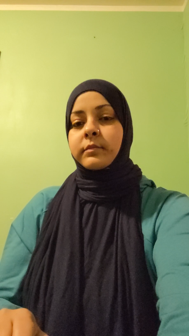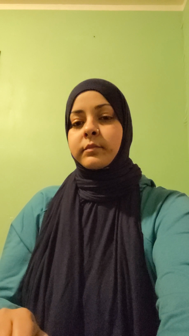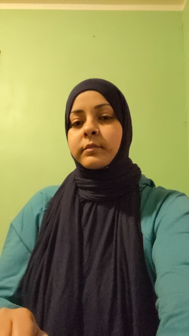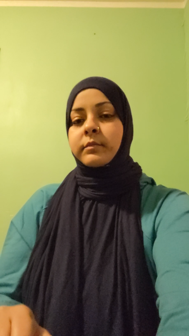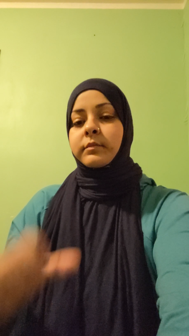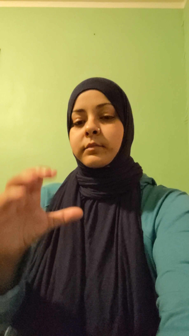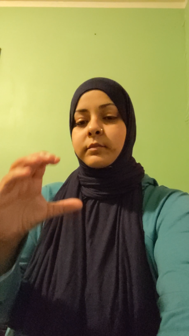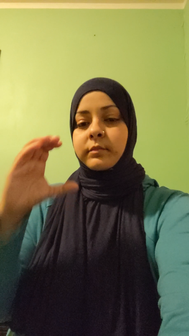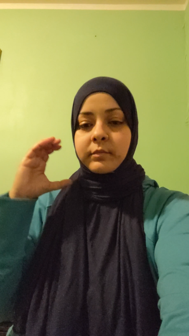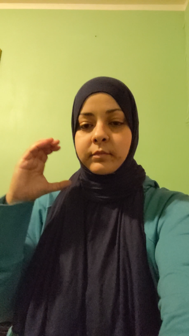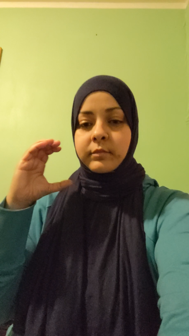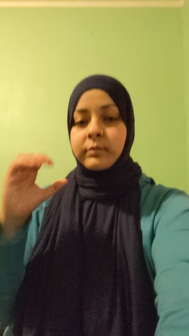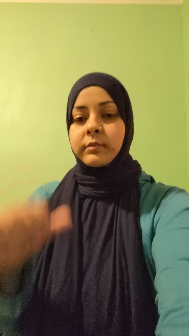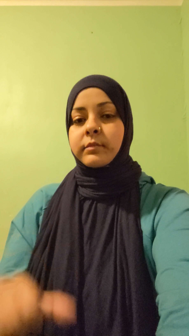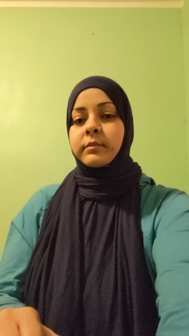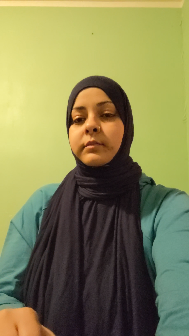bus